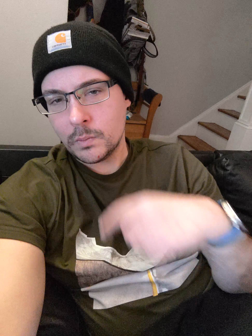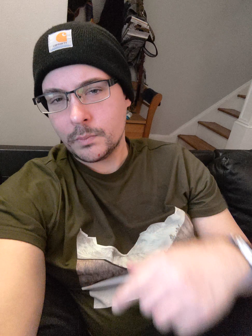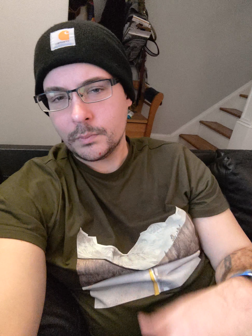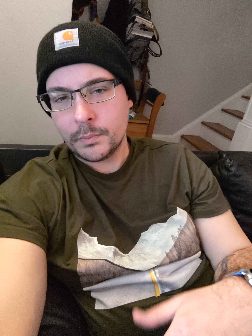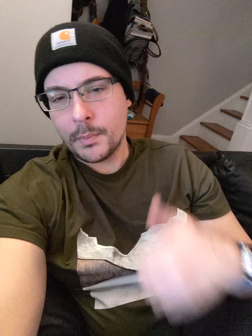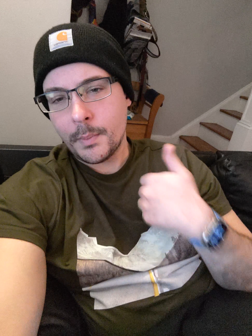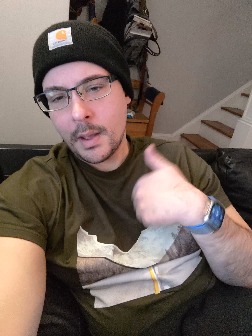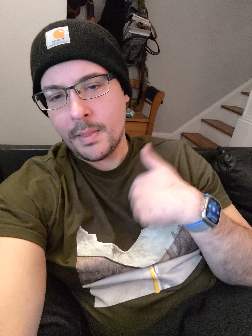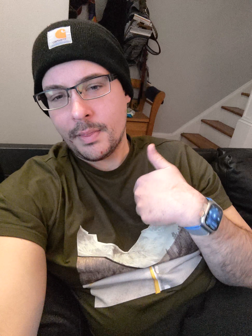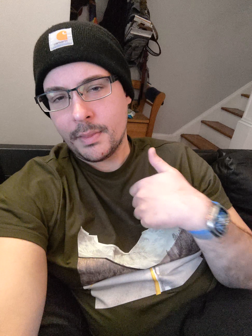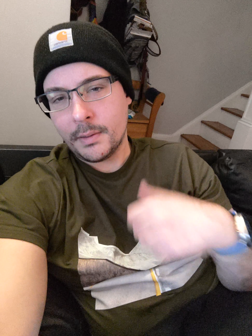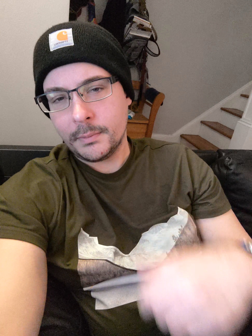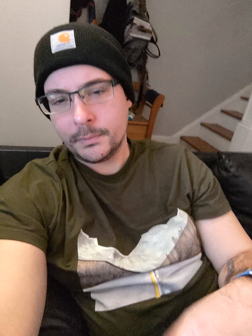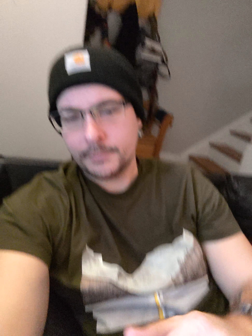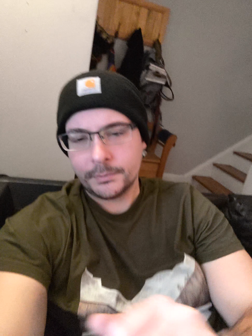bath